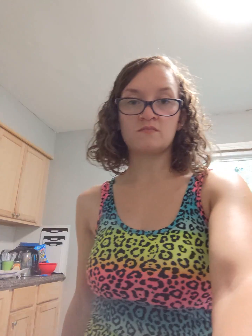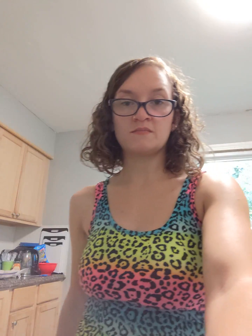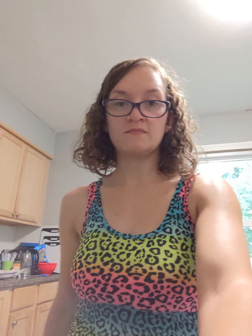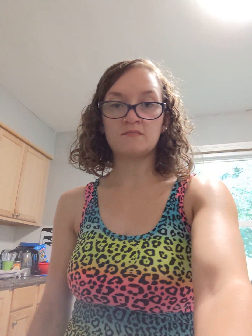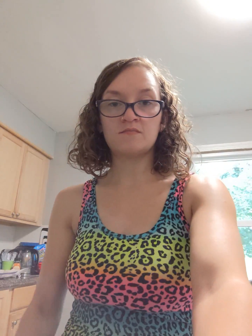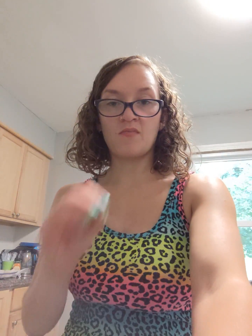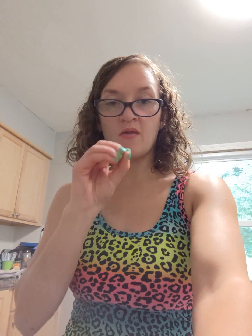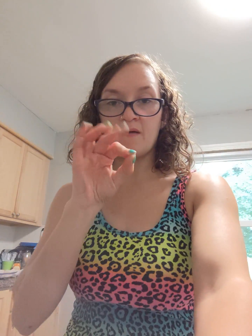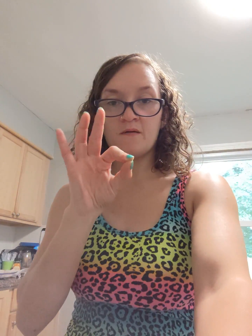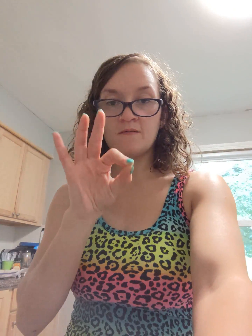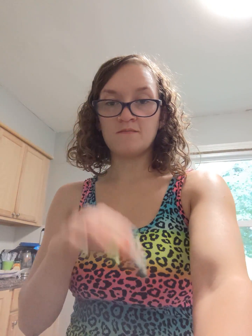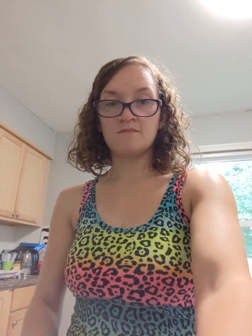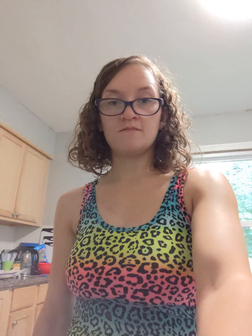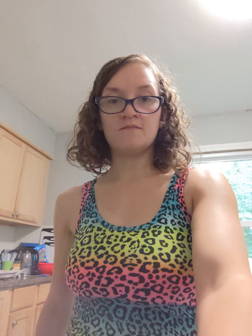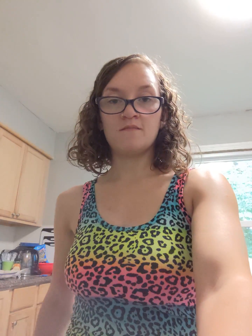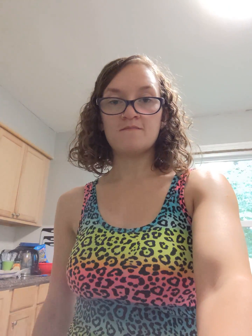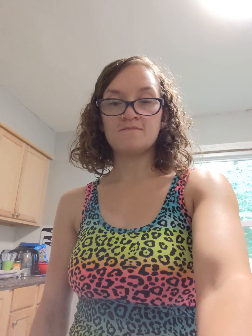of